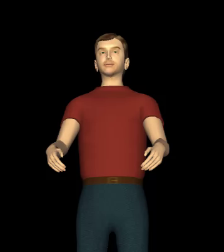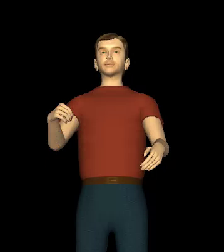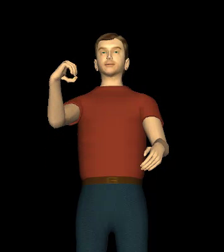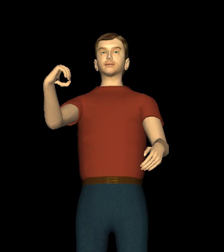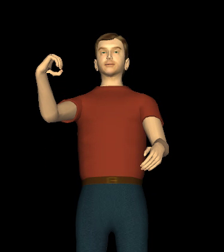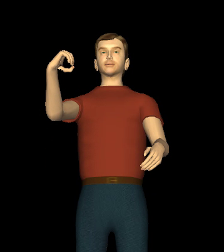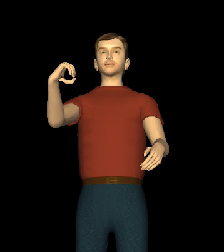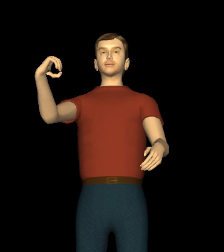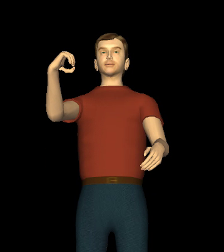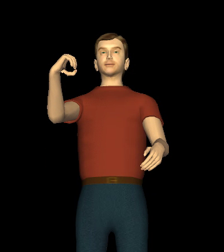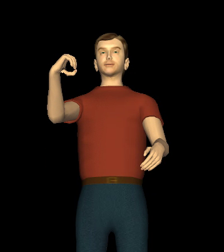أكتوبر